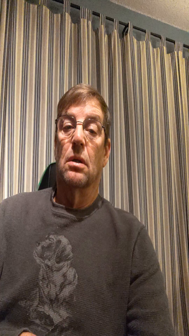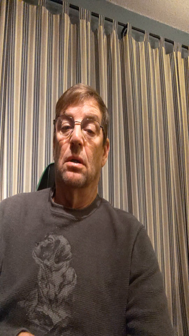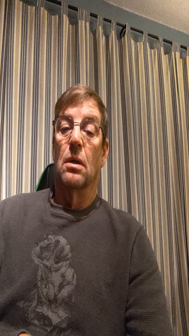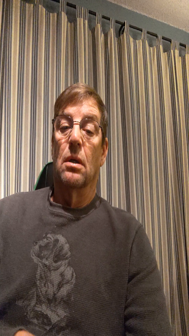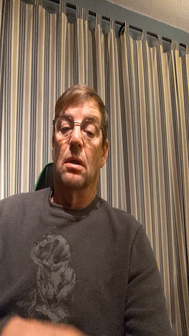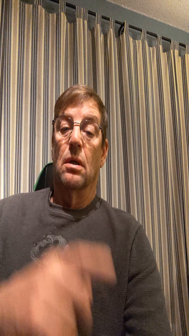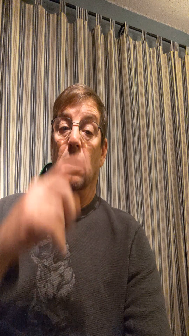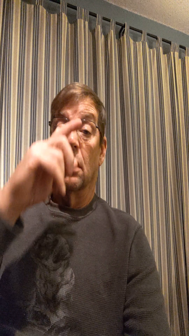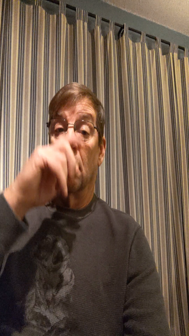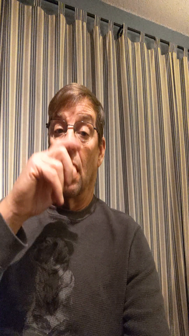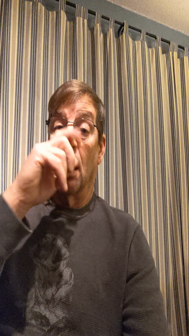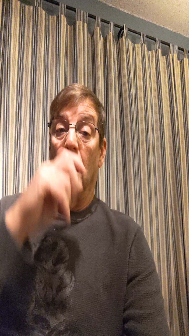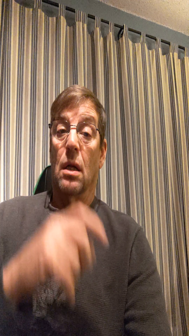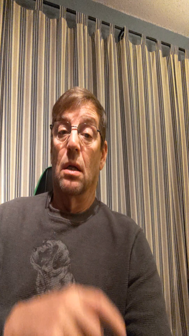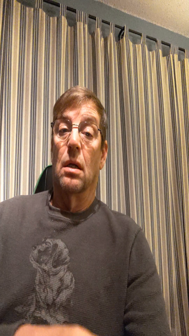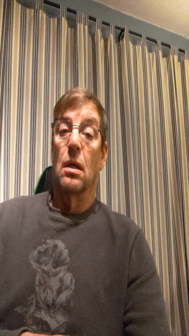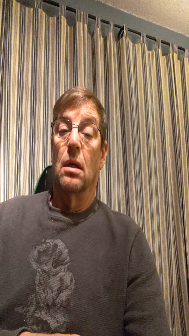doll